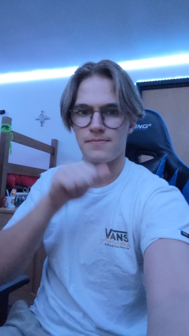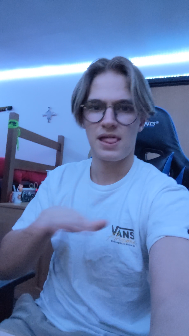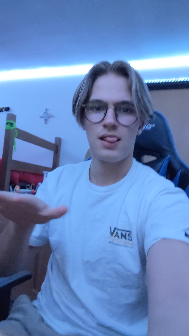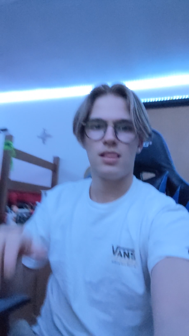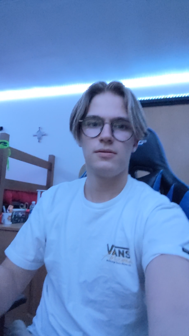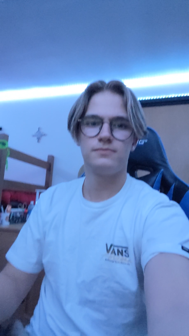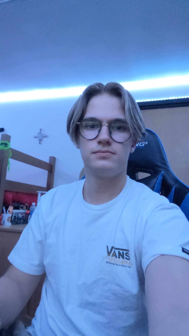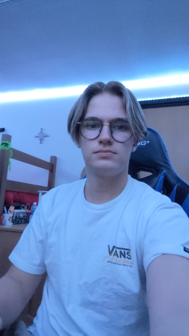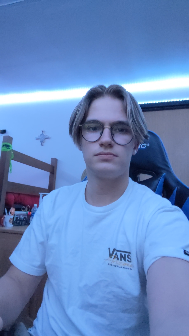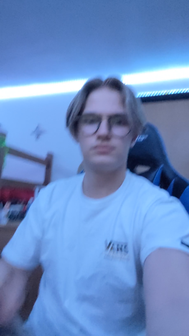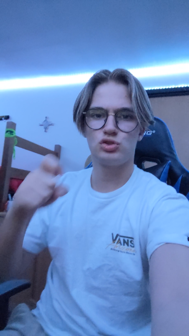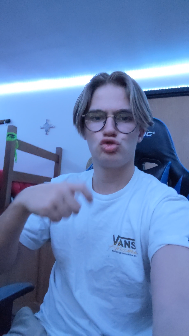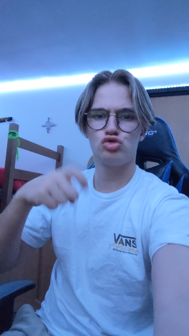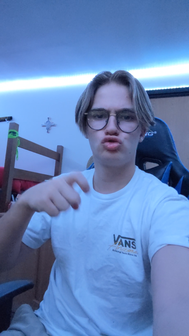should